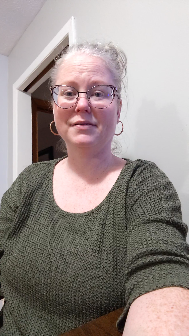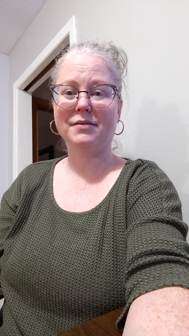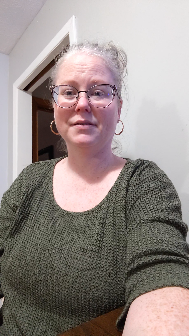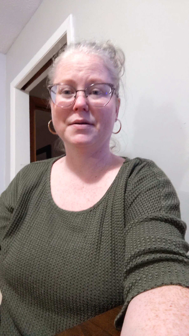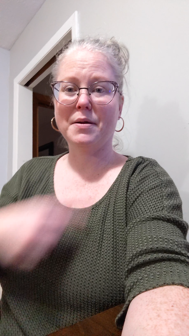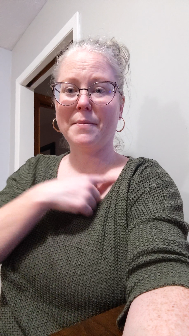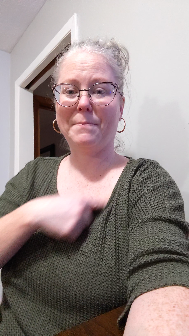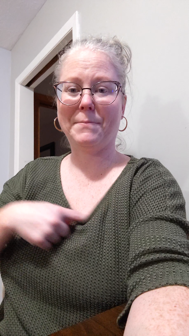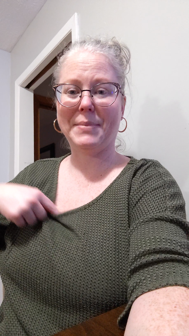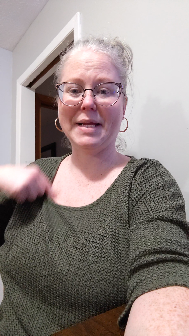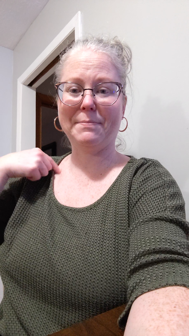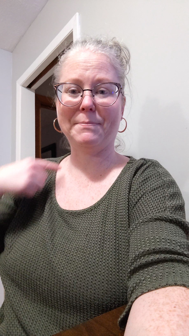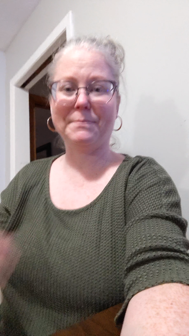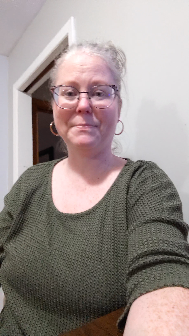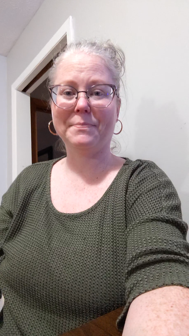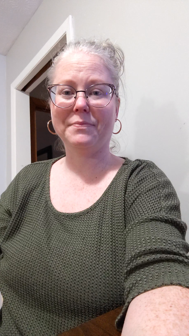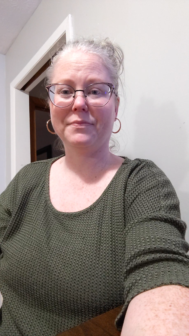bib